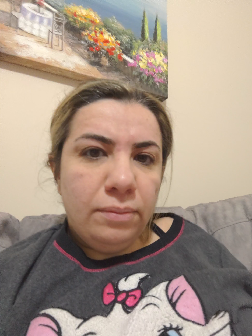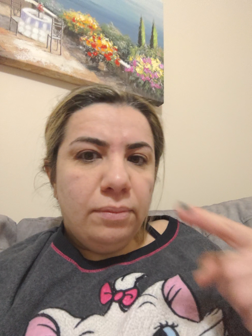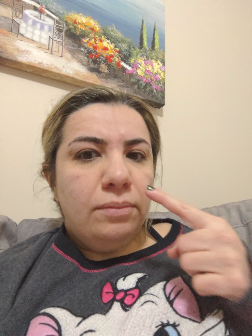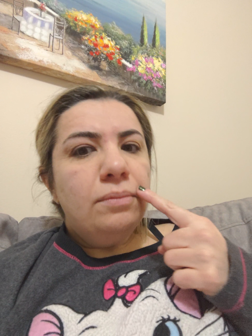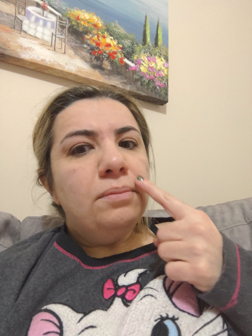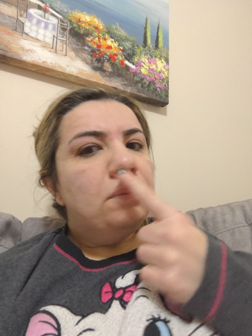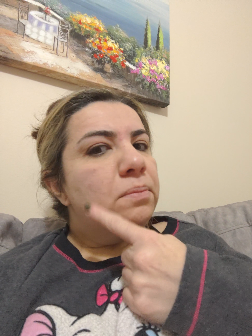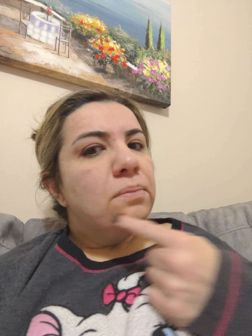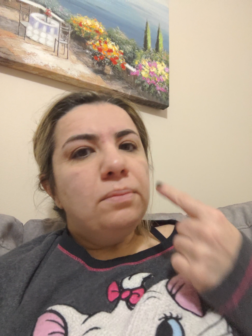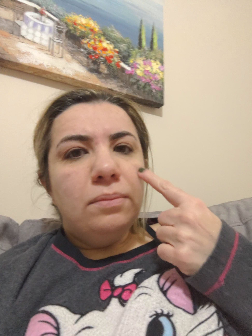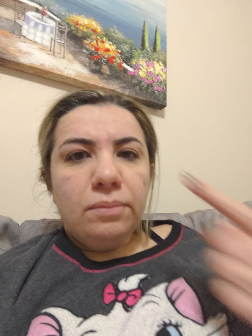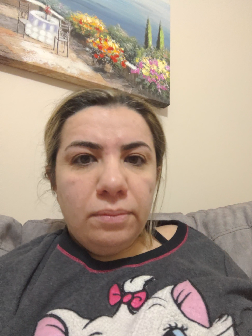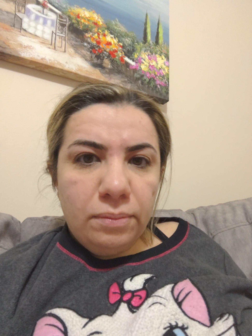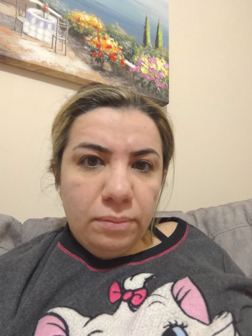lips